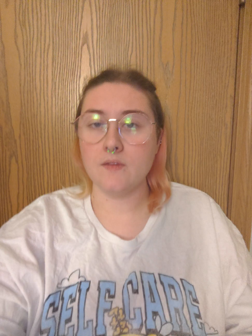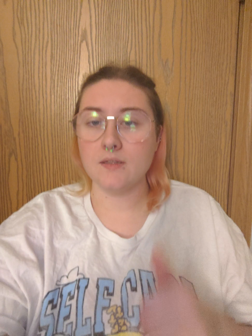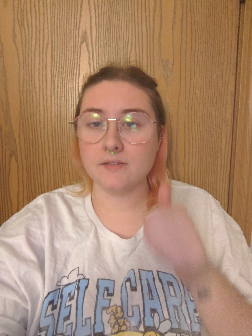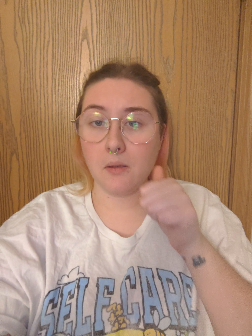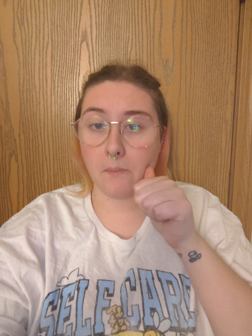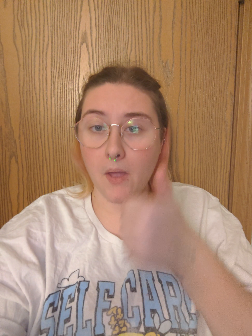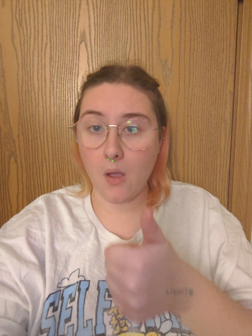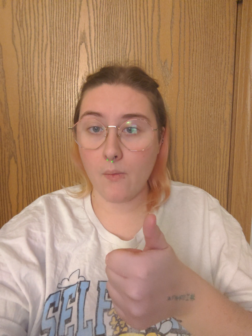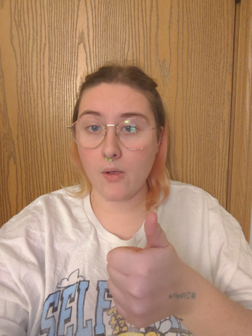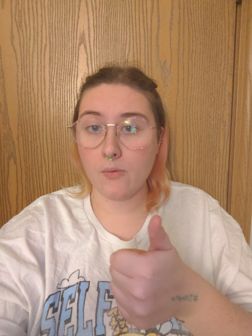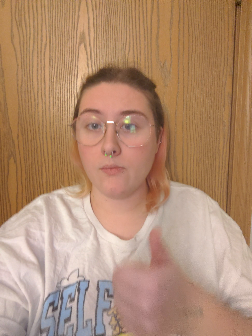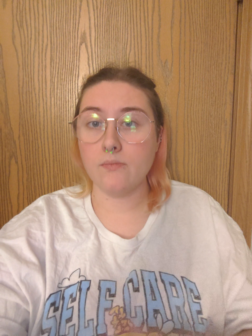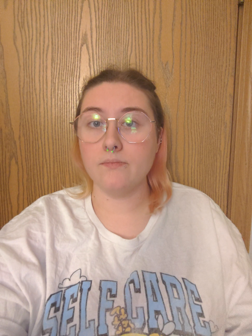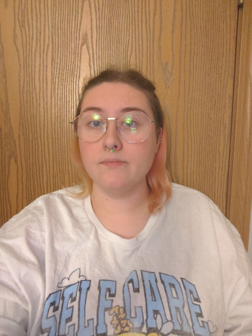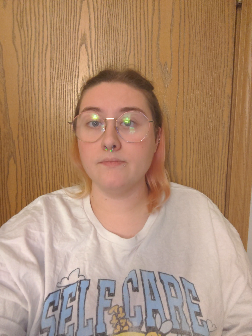tomorrow